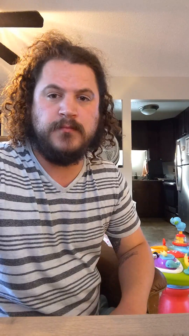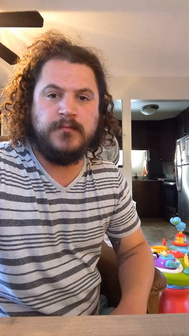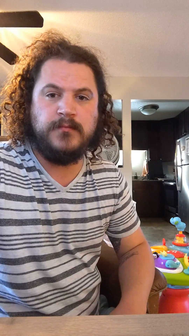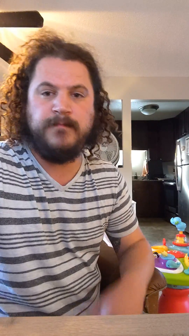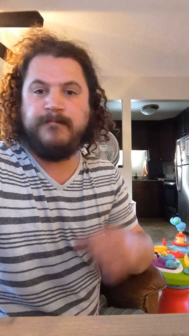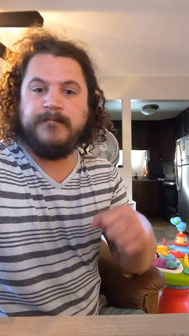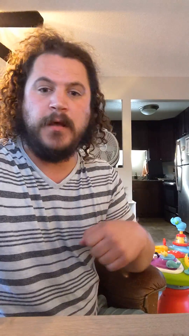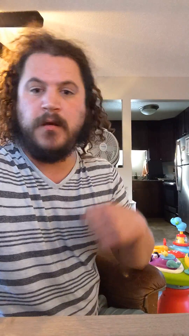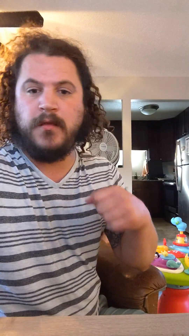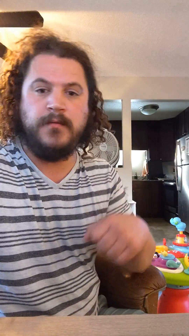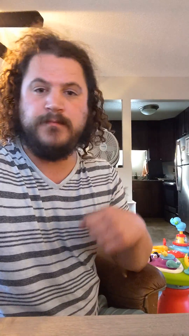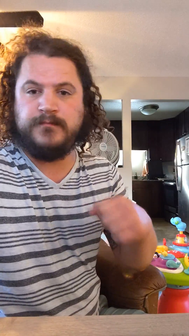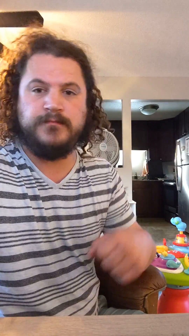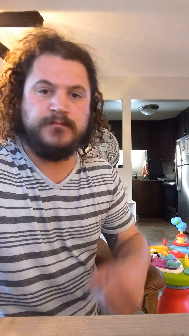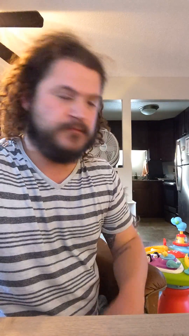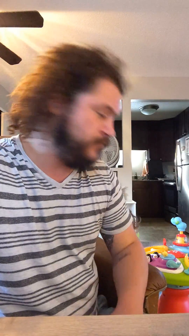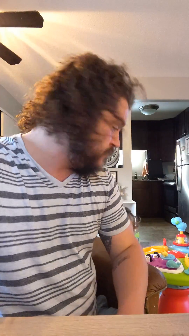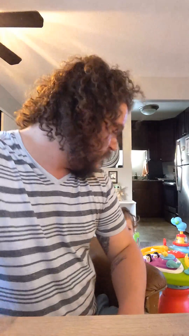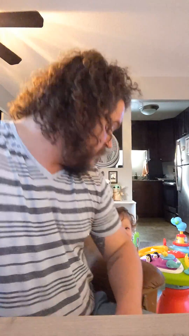bicycle